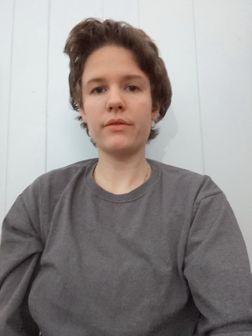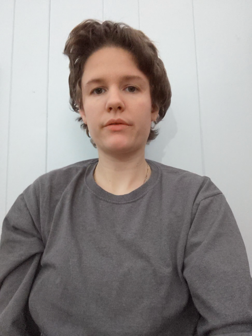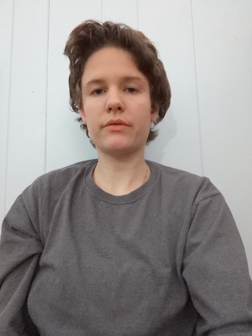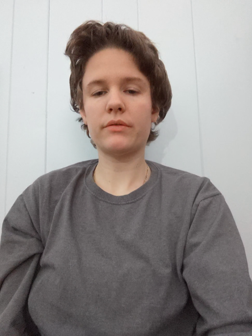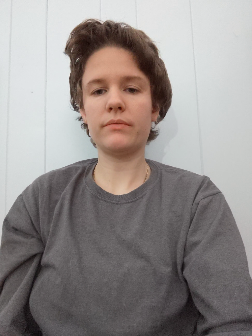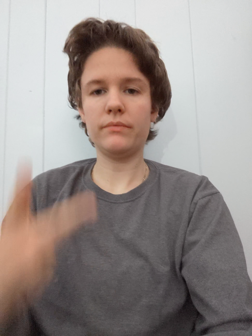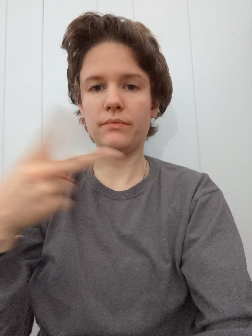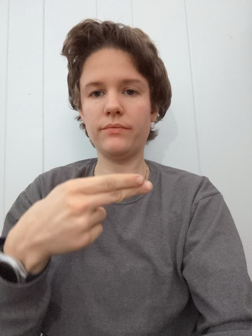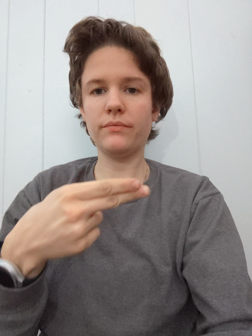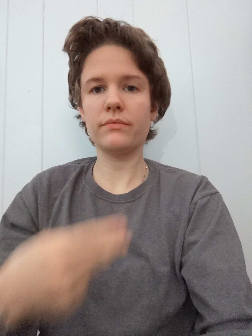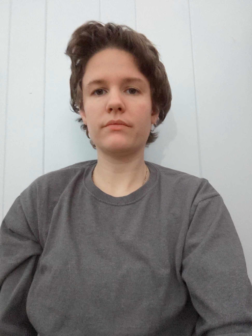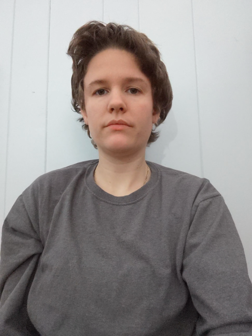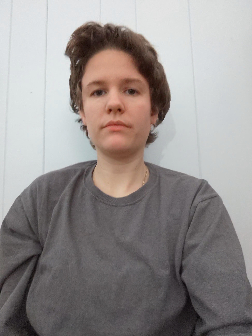cut